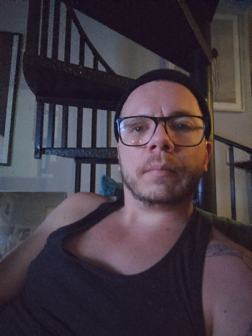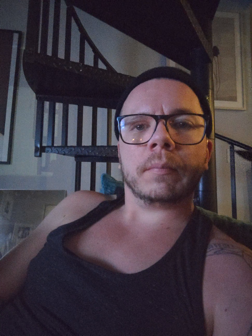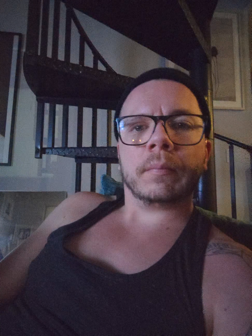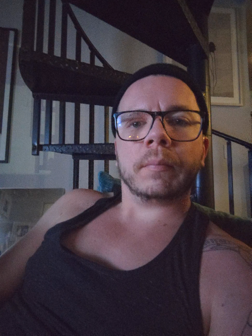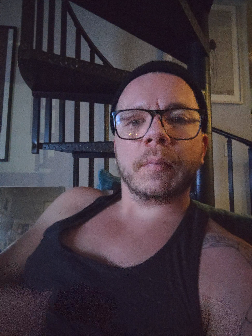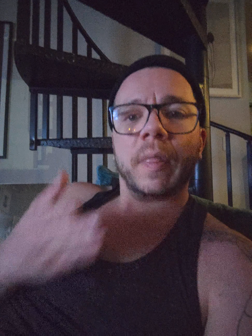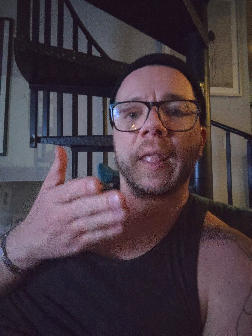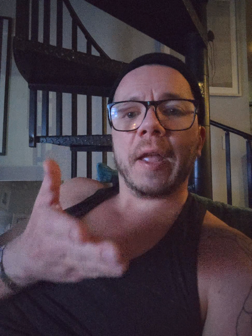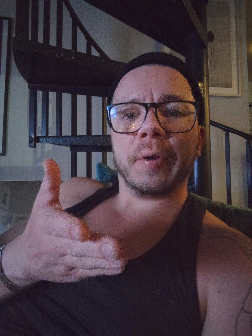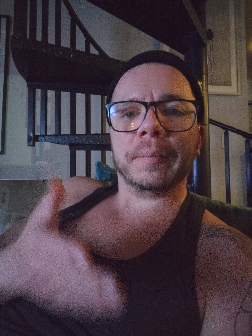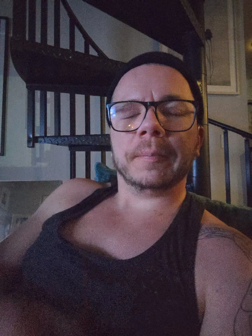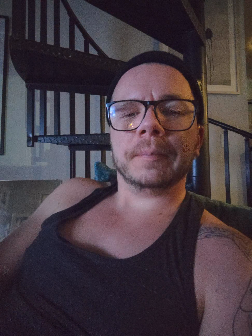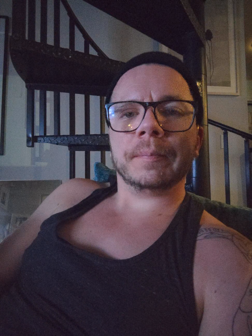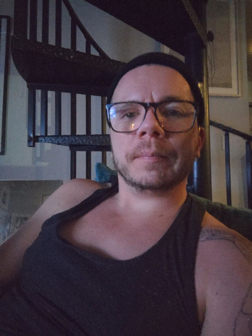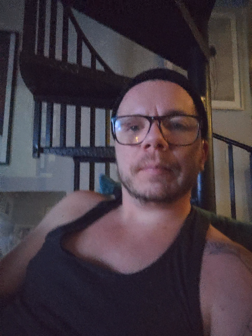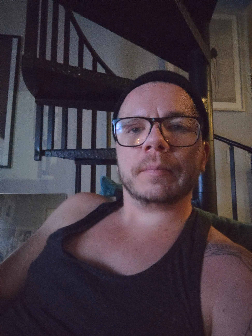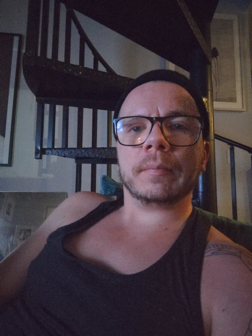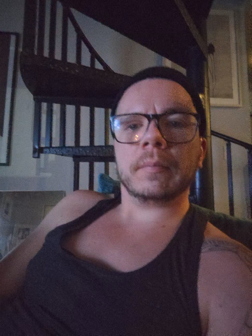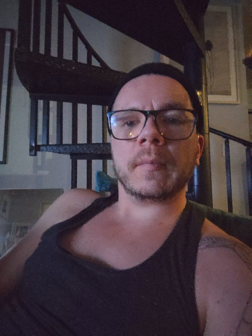there